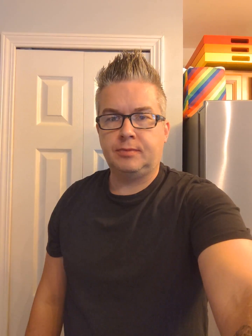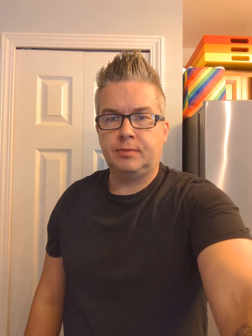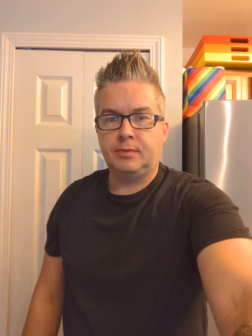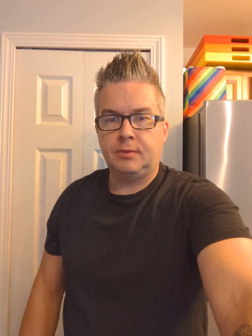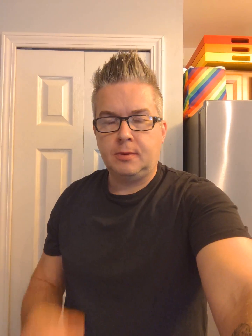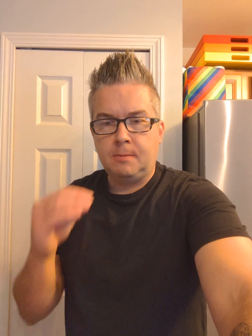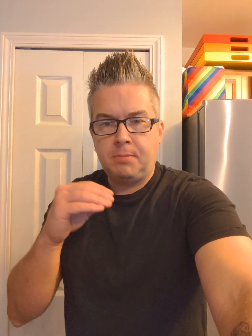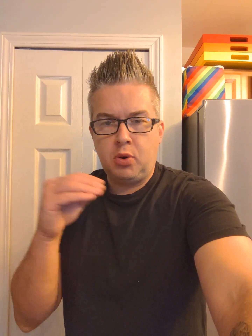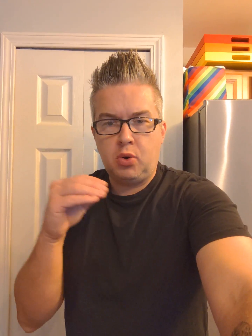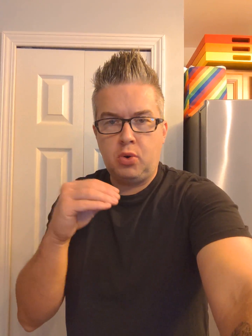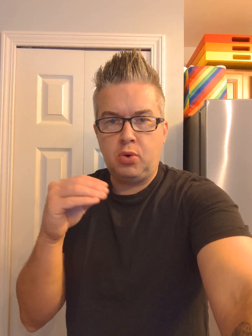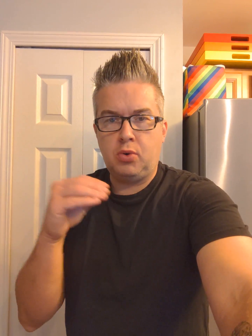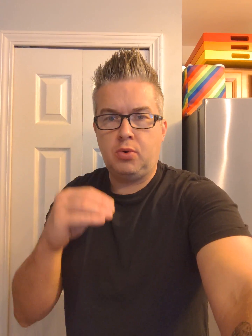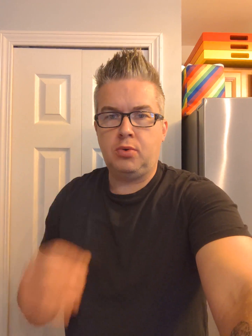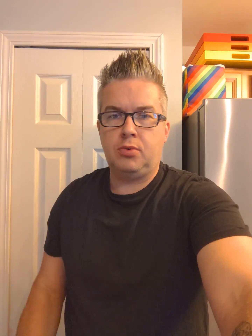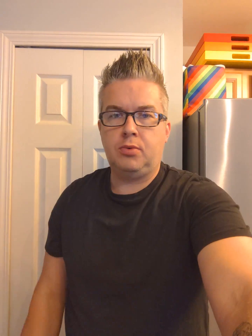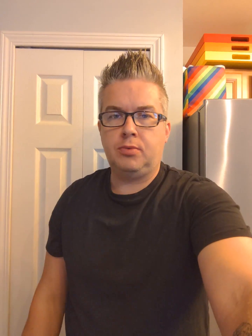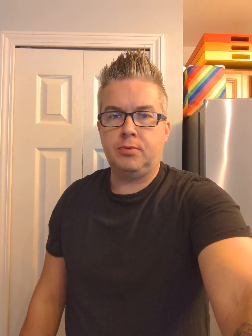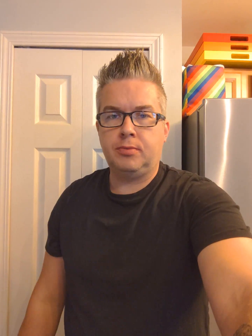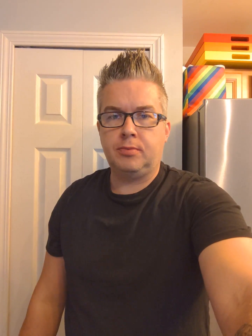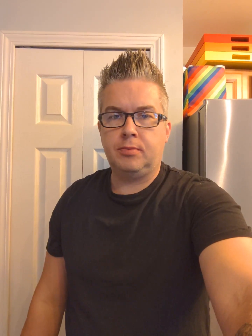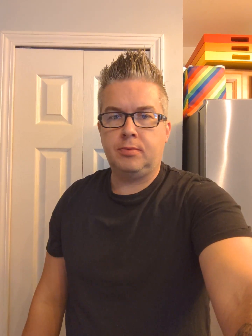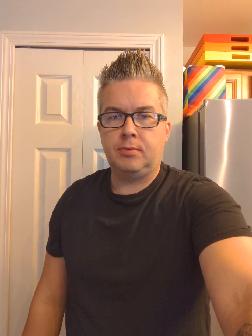more